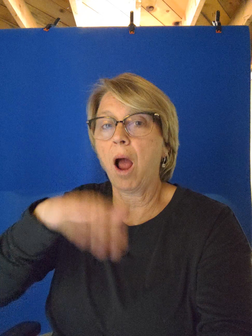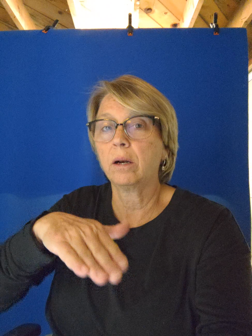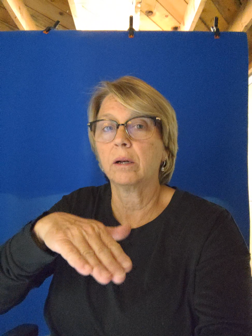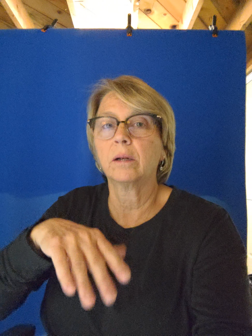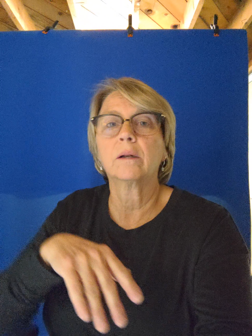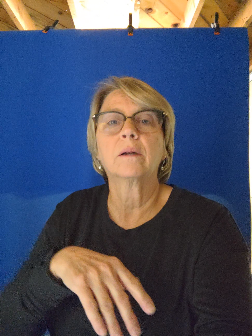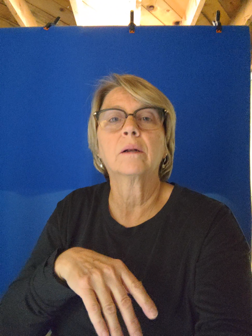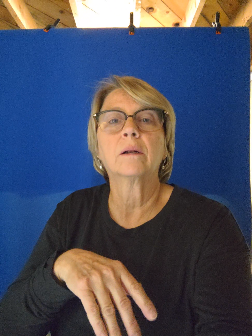on